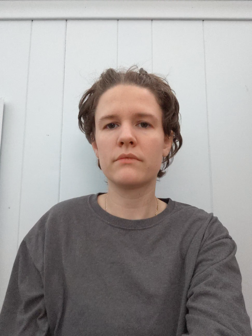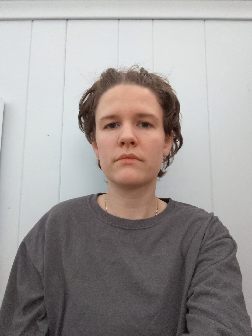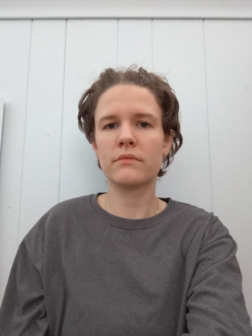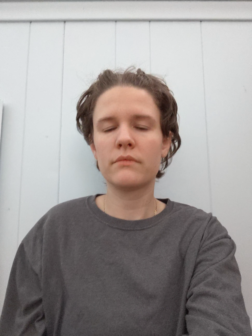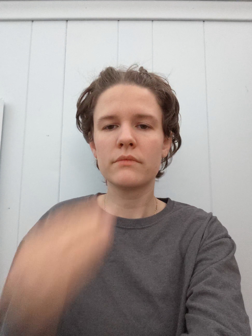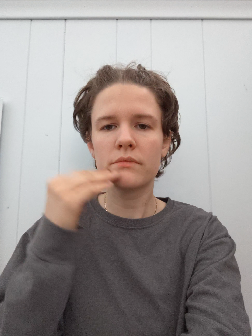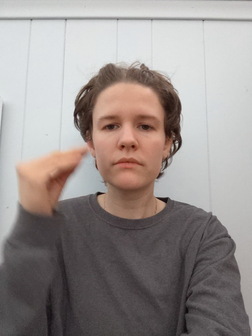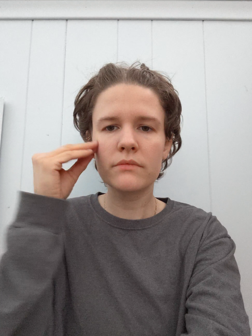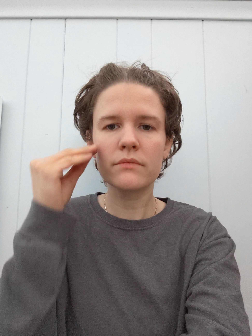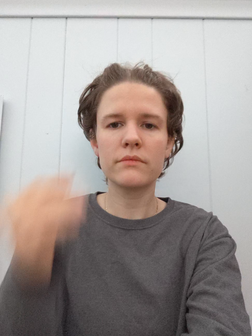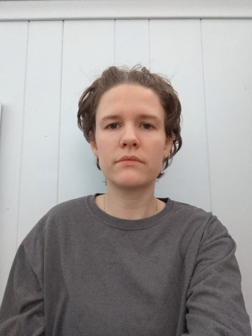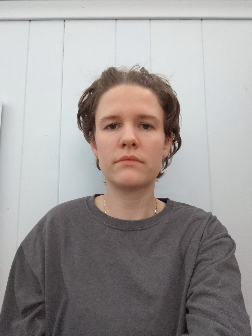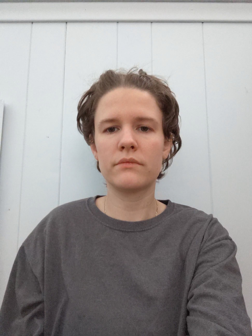home